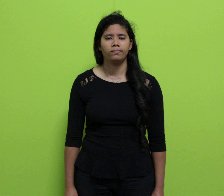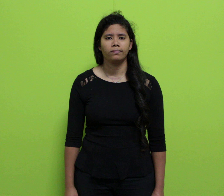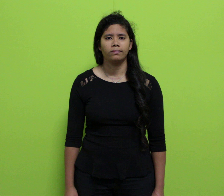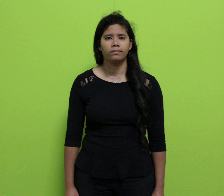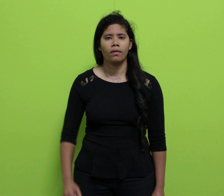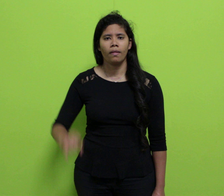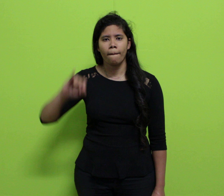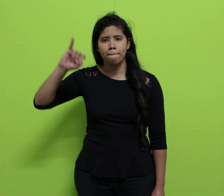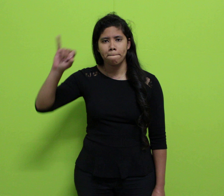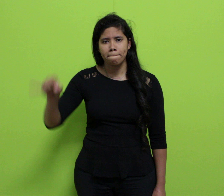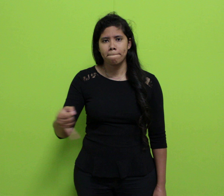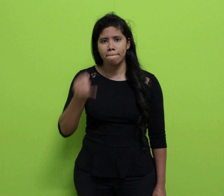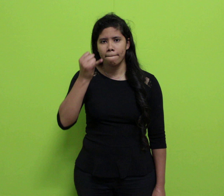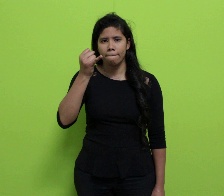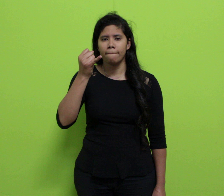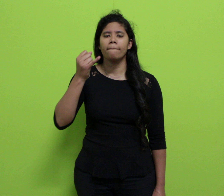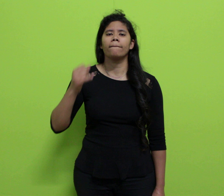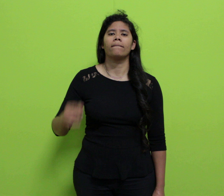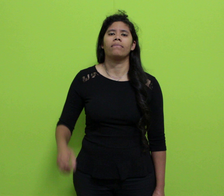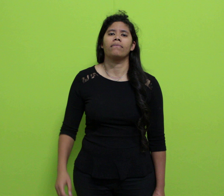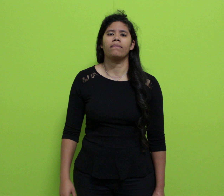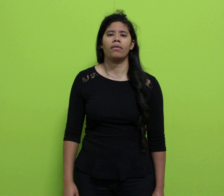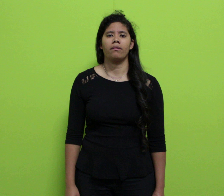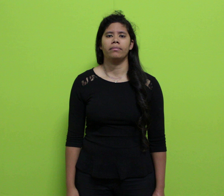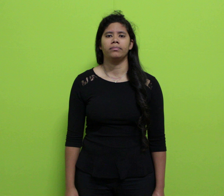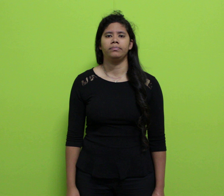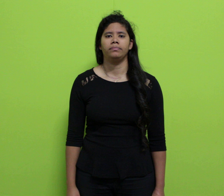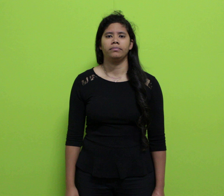aproveitar